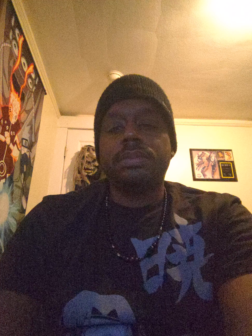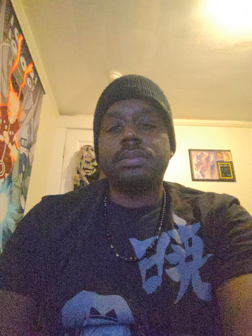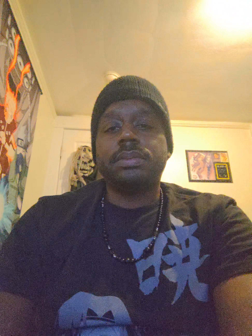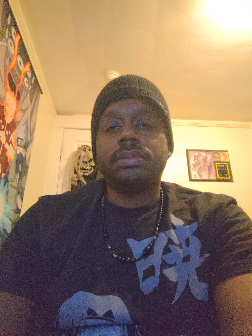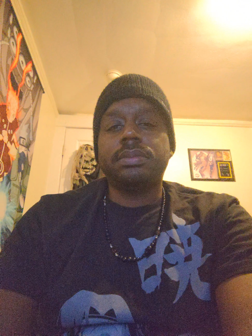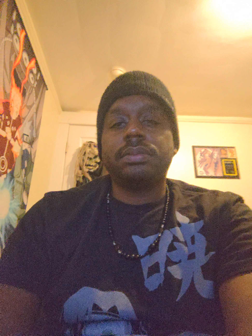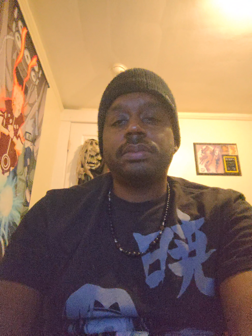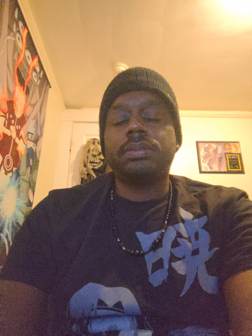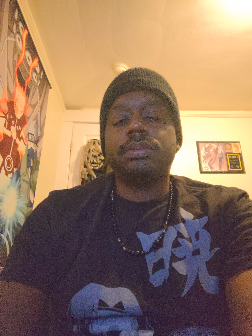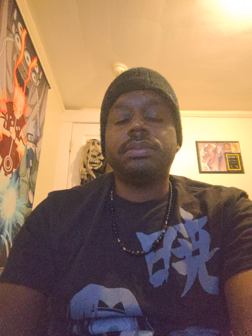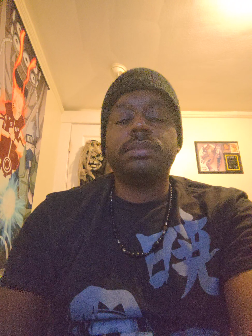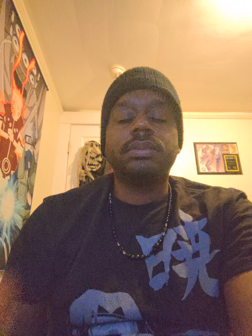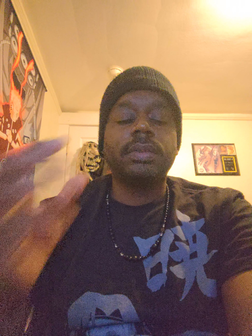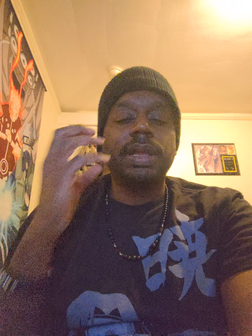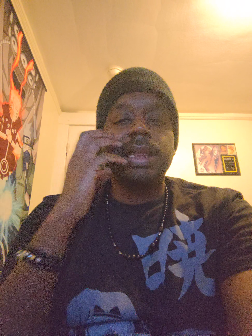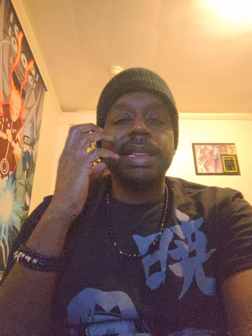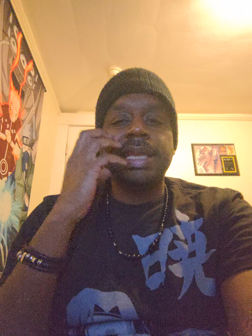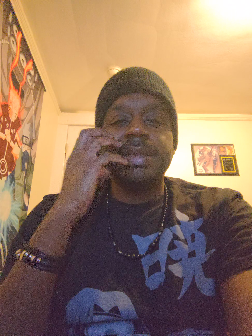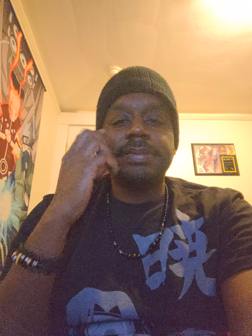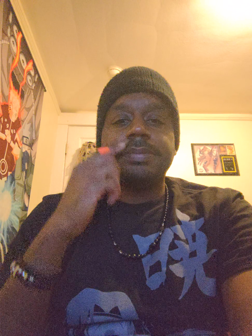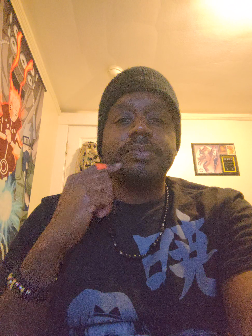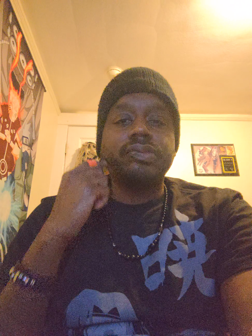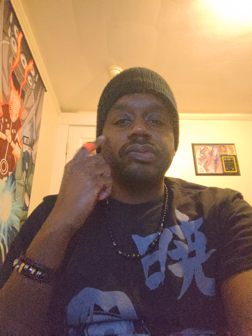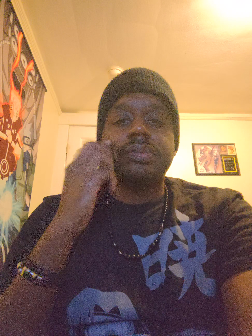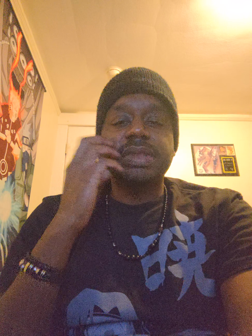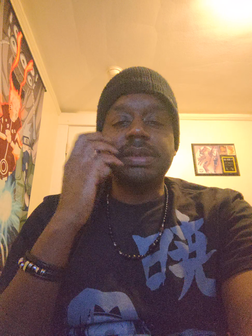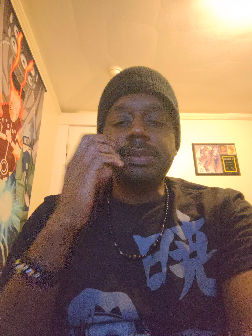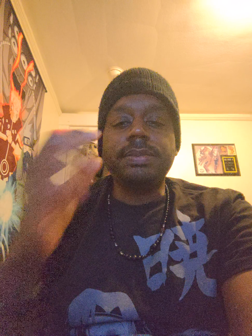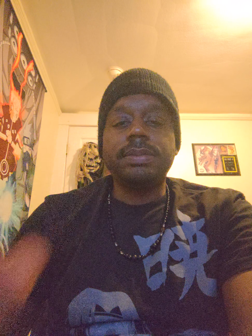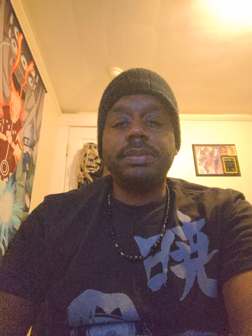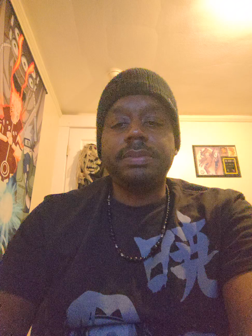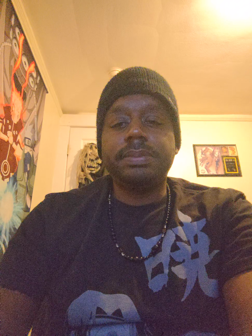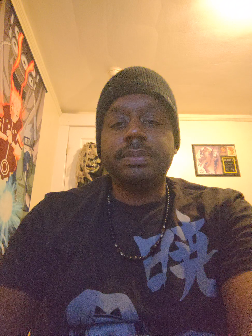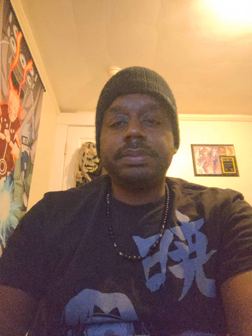cheek